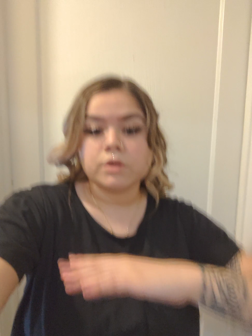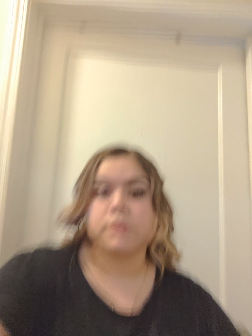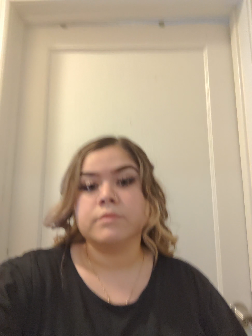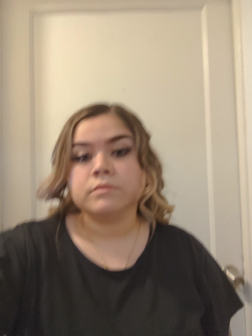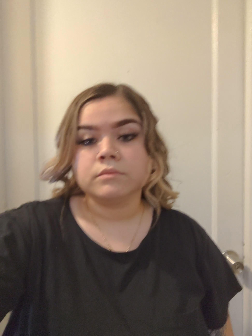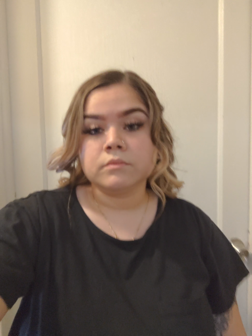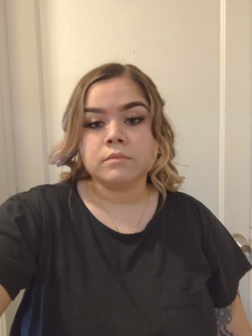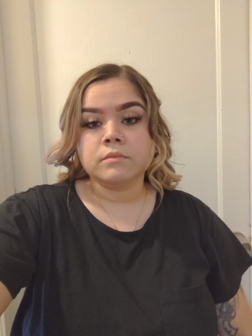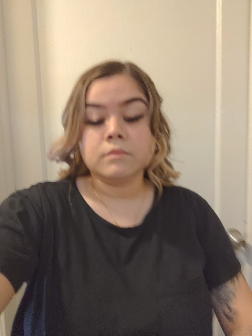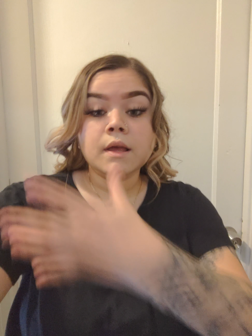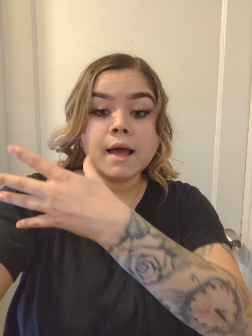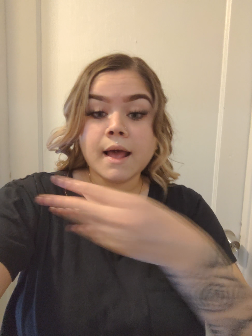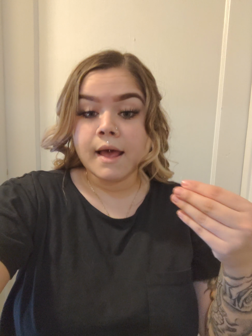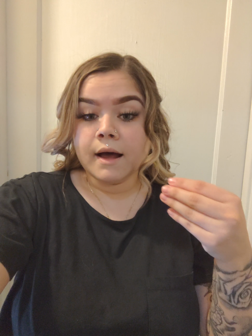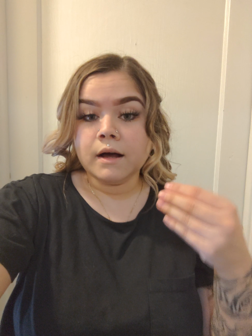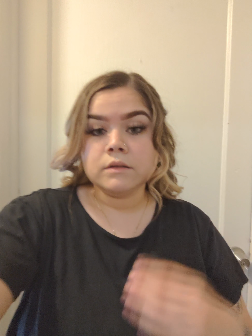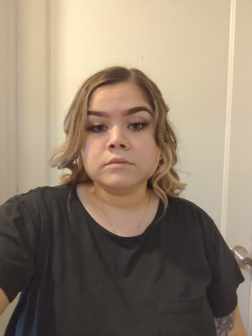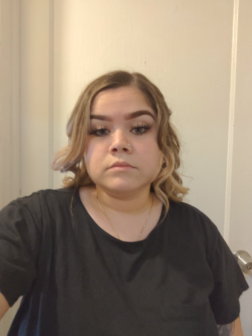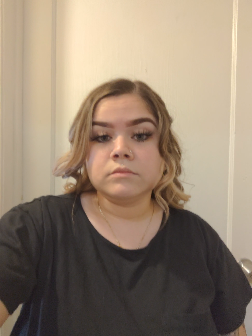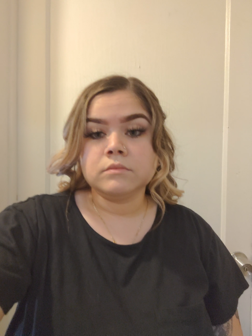and